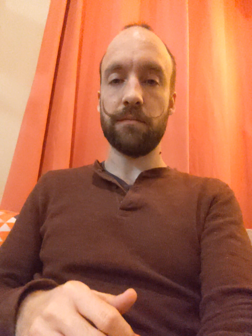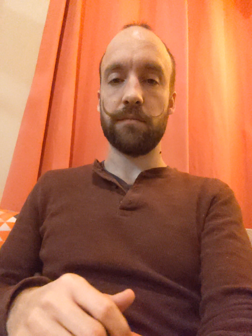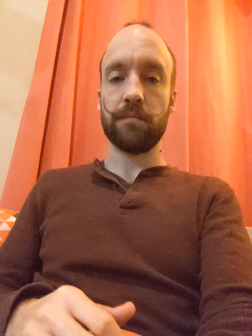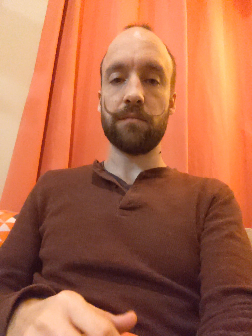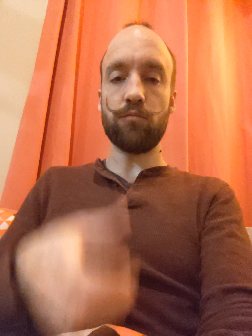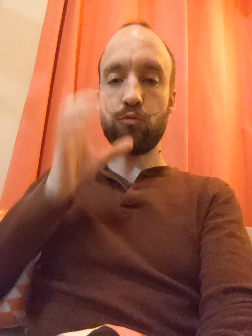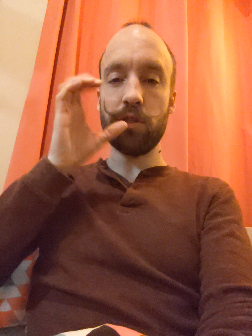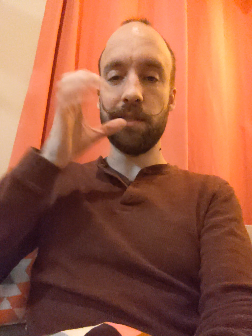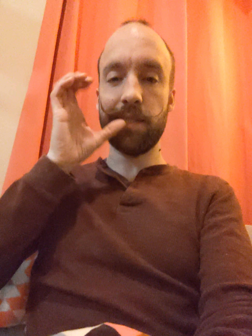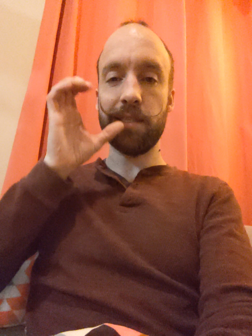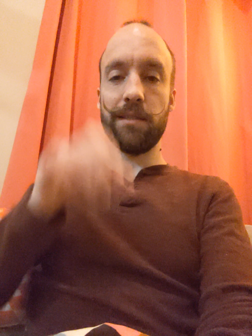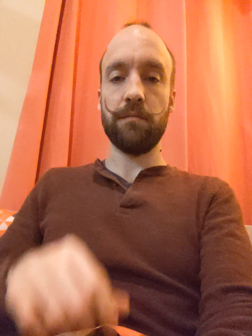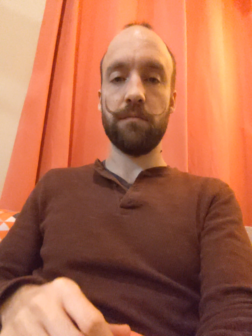drink